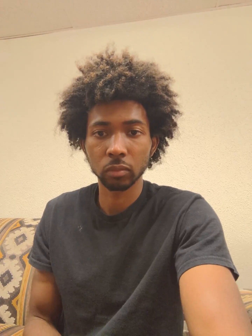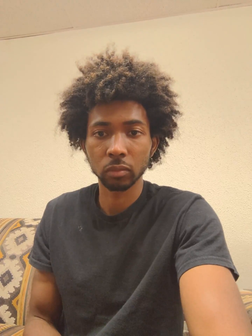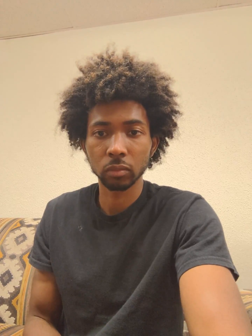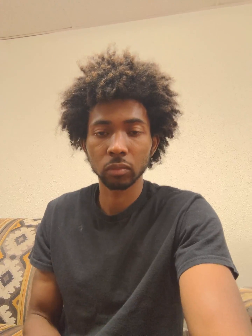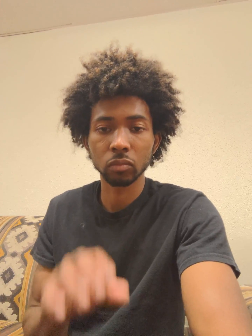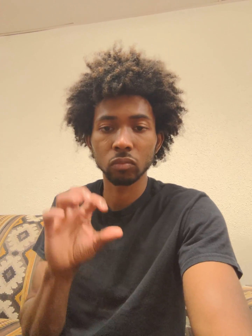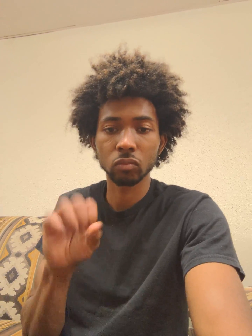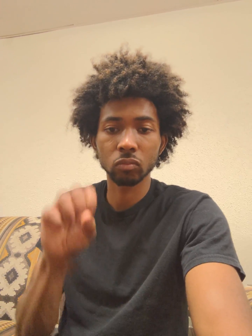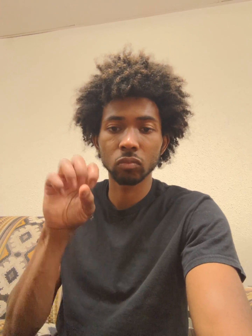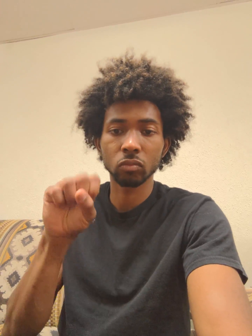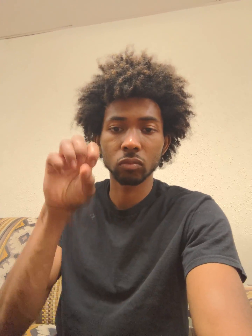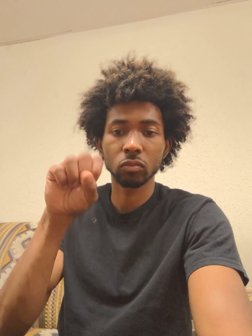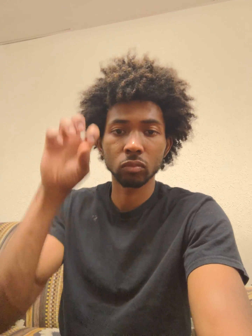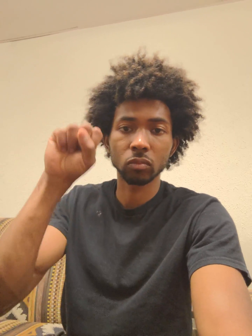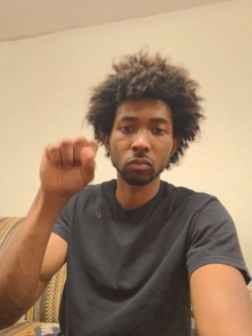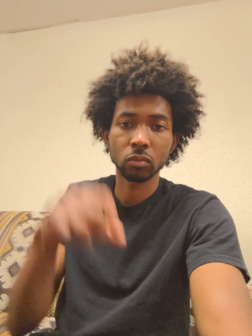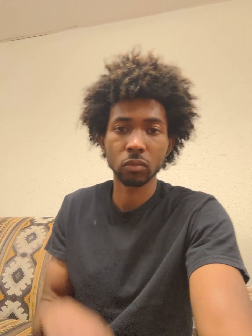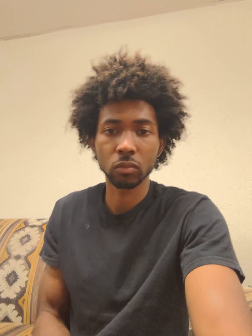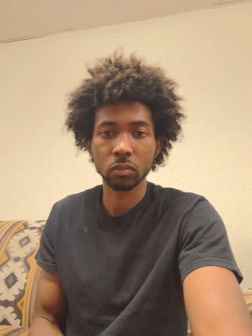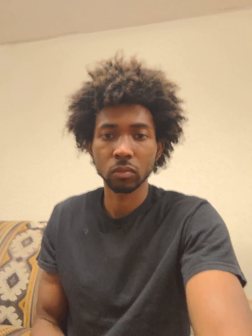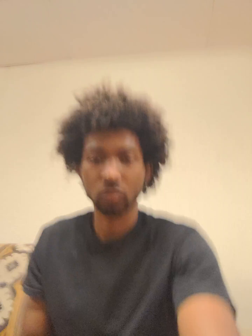ladder